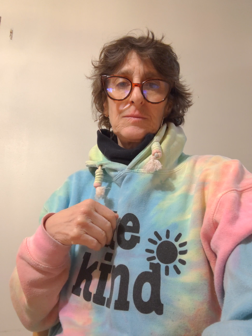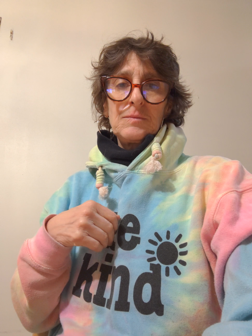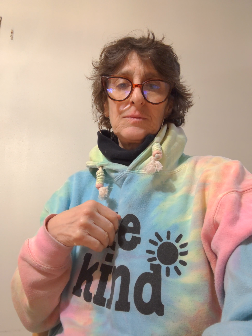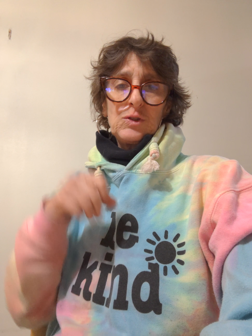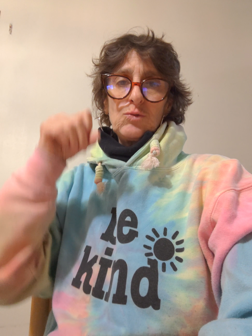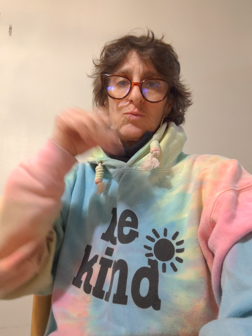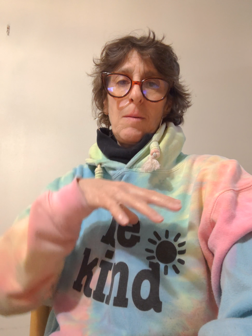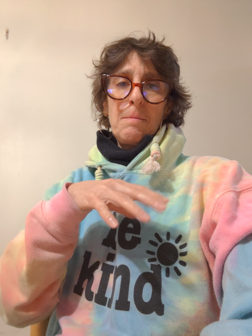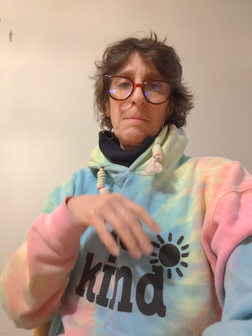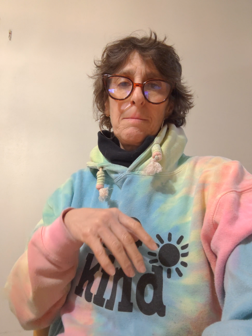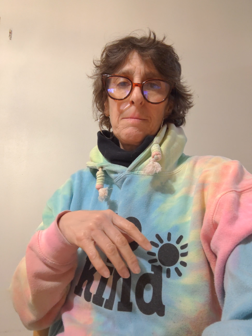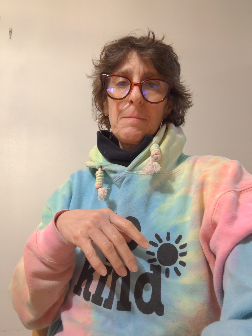drop